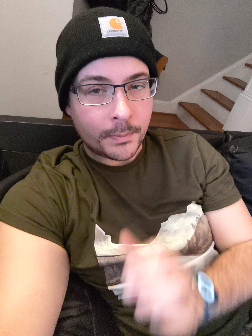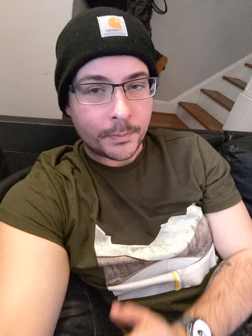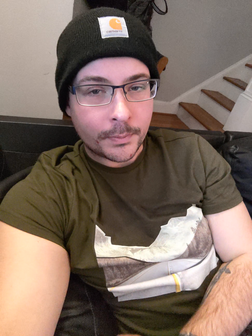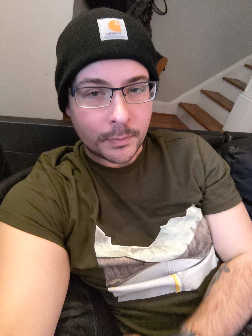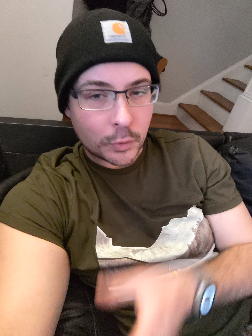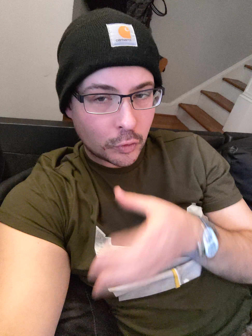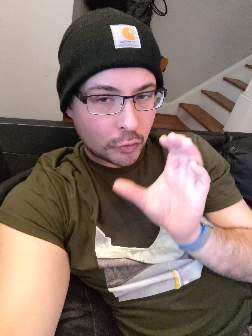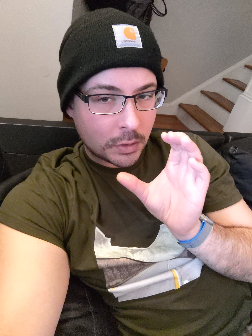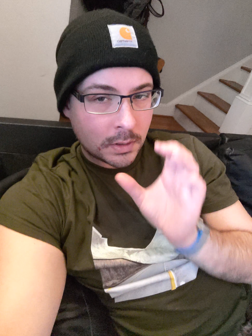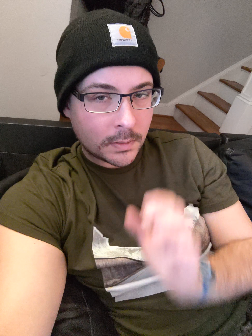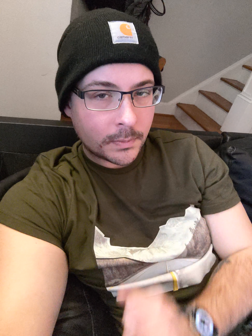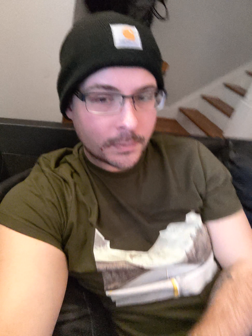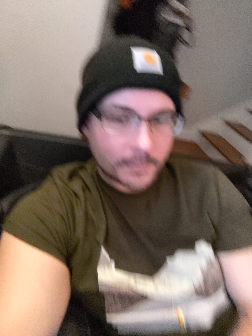drink